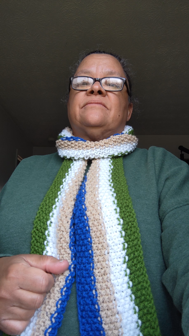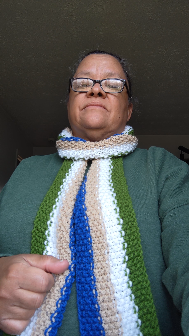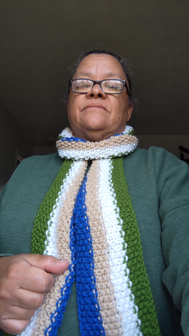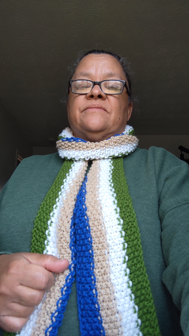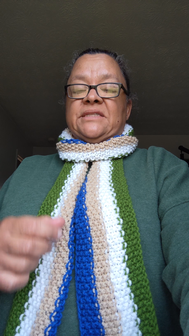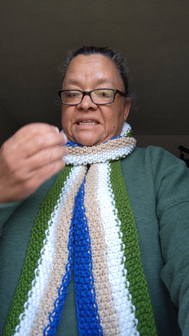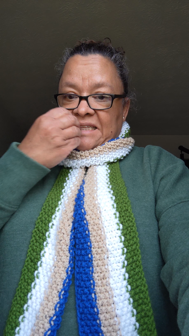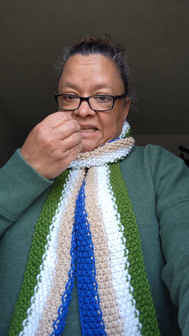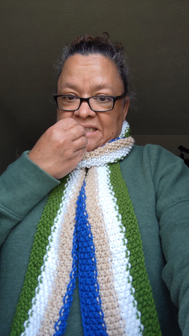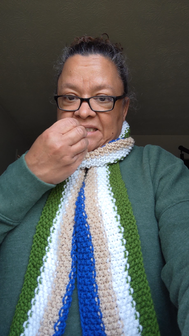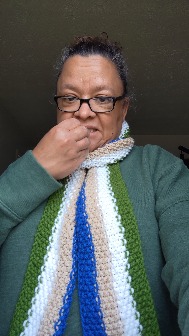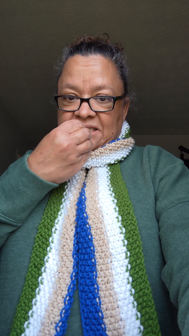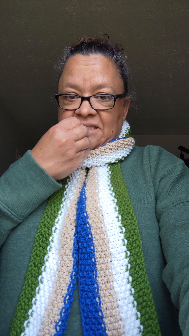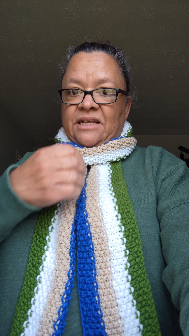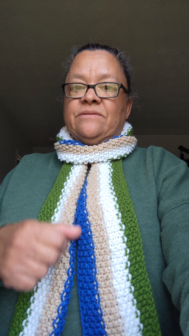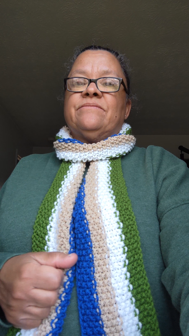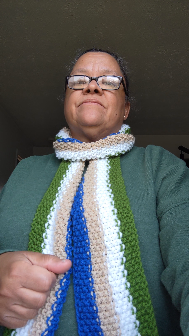eat